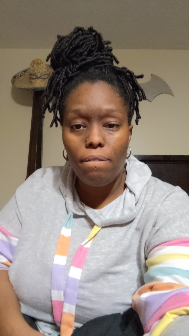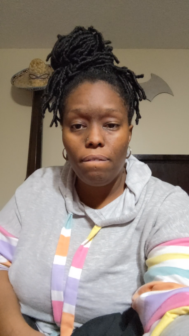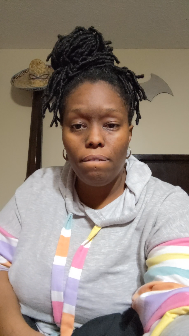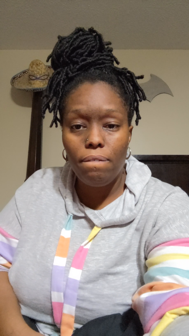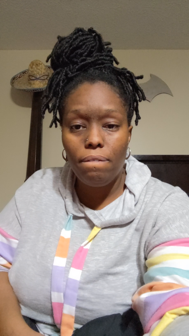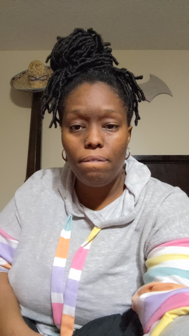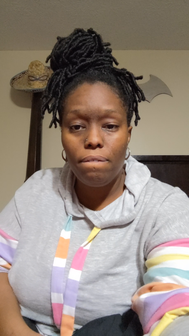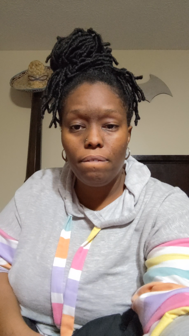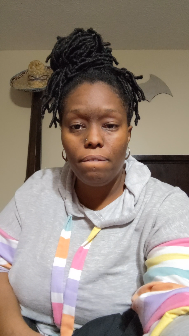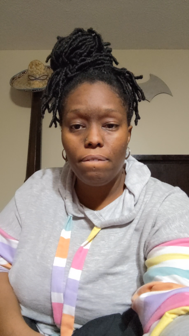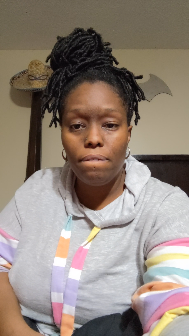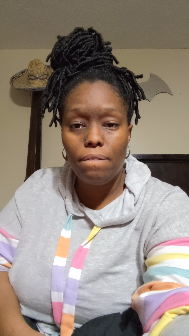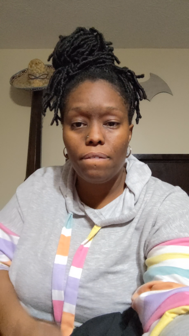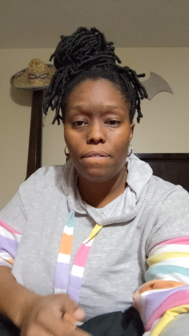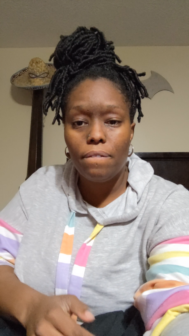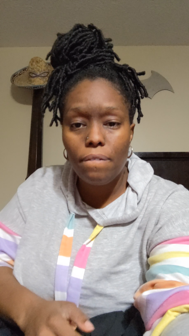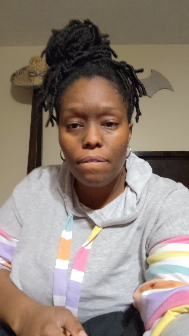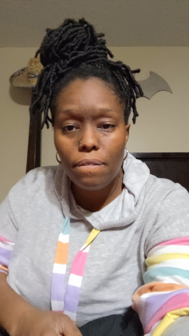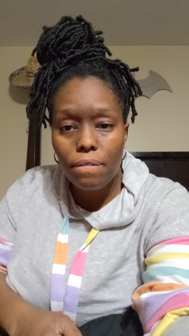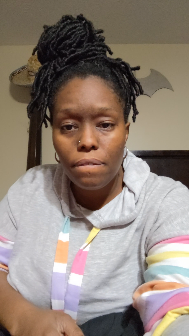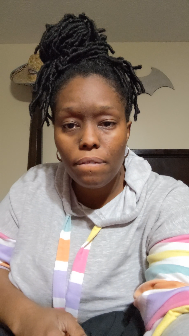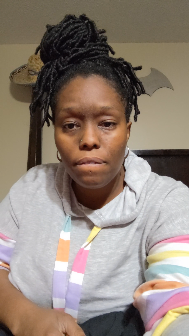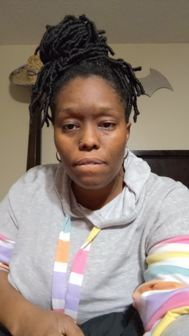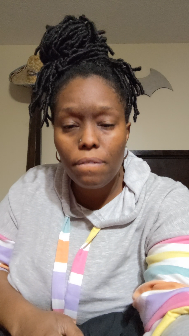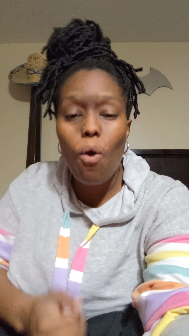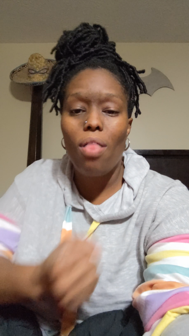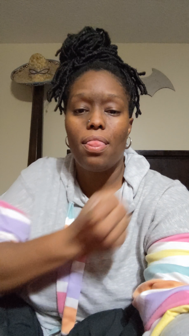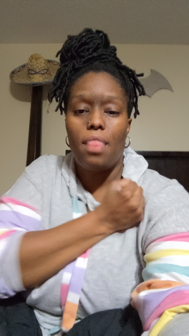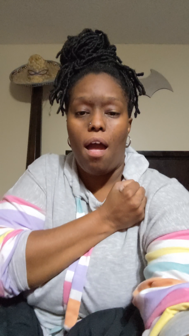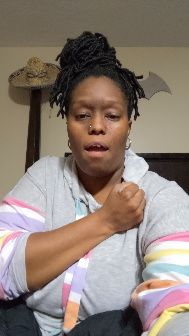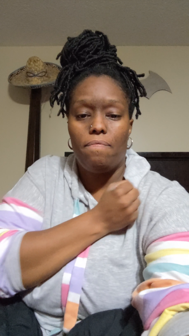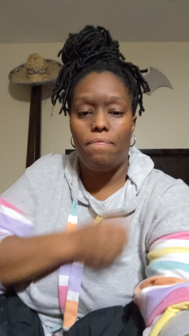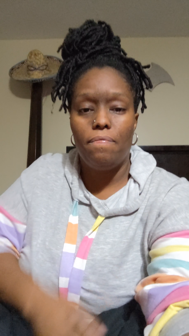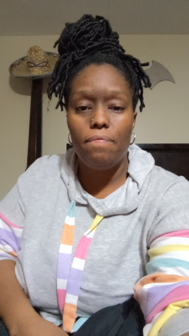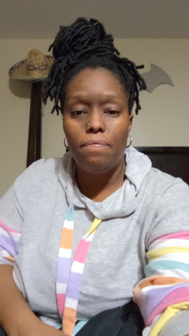love